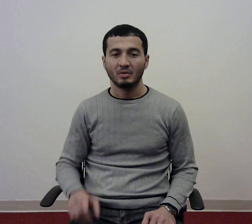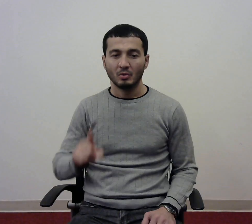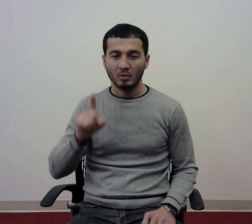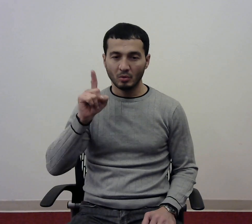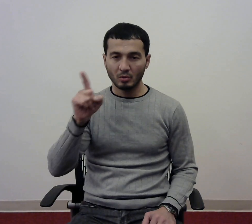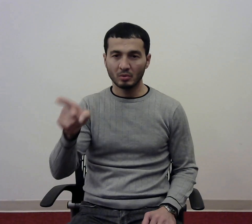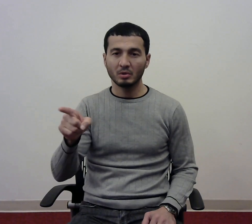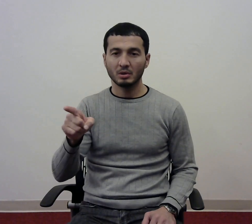onun